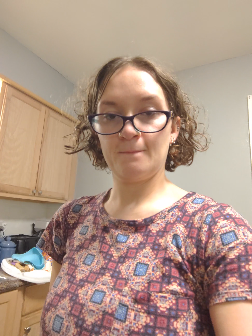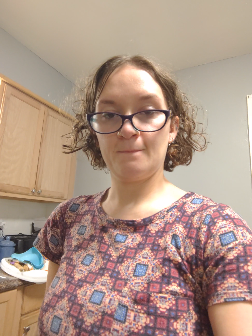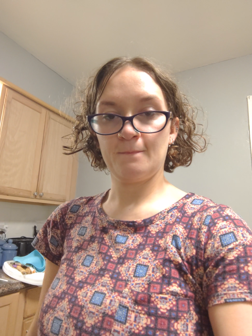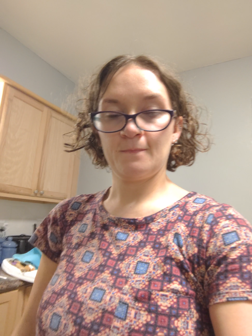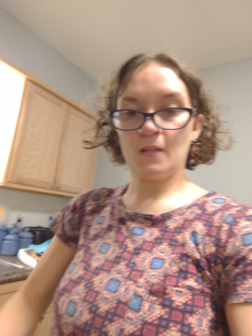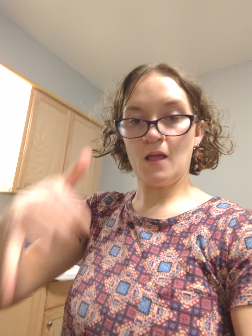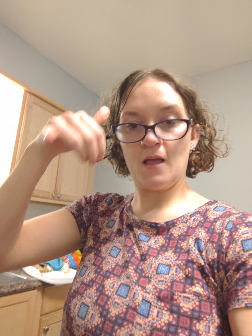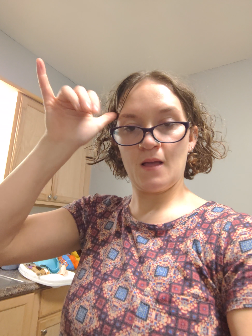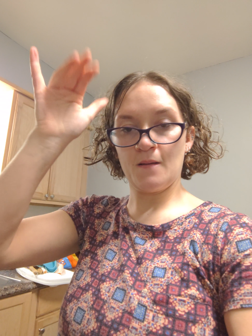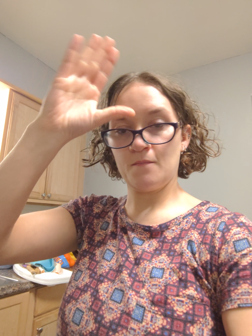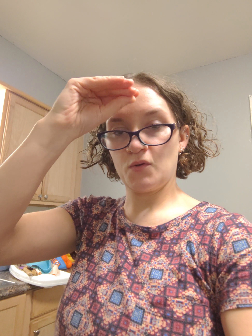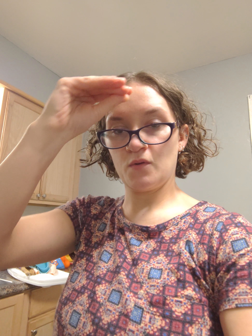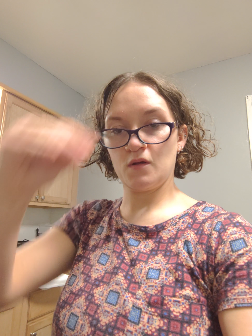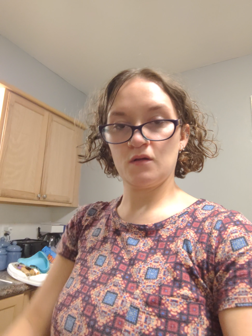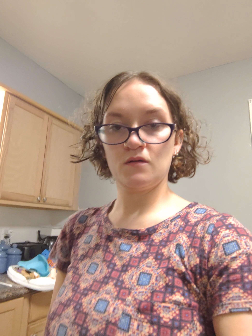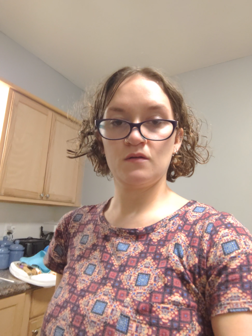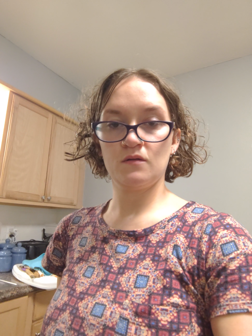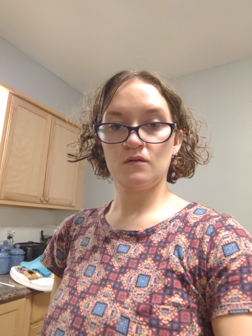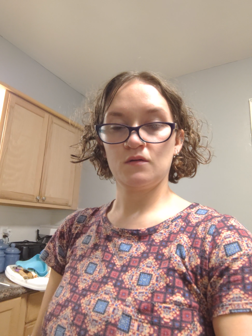cowboy